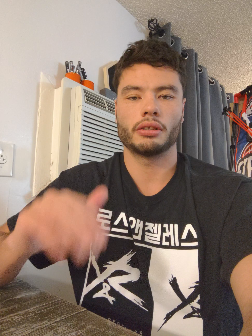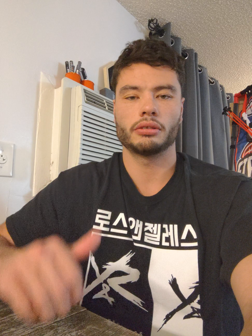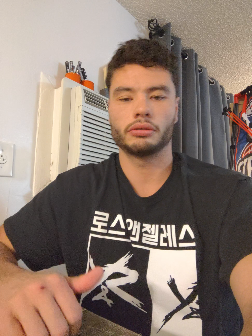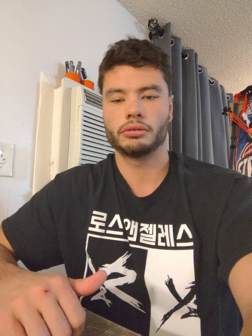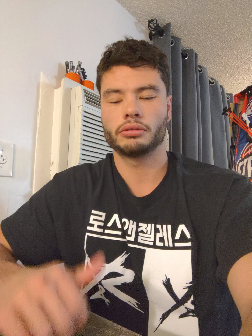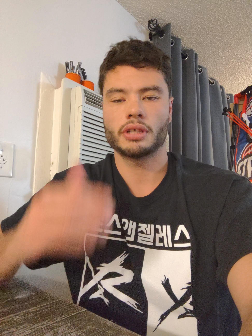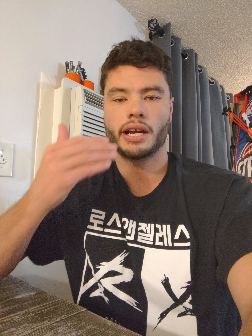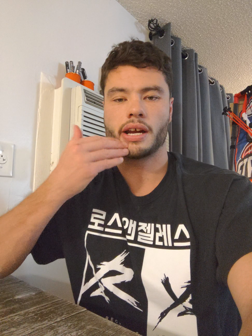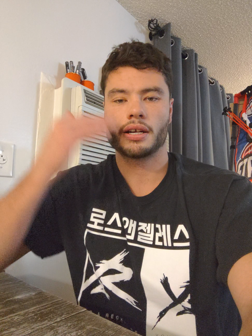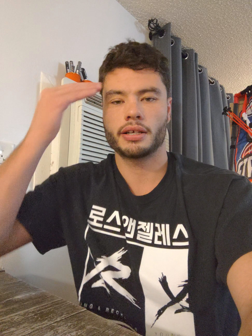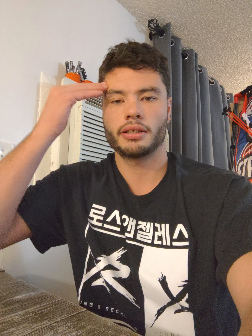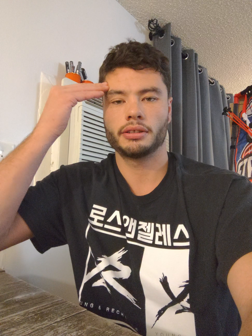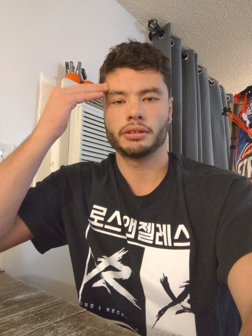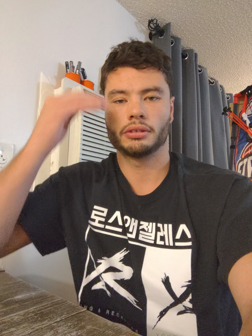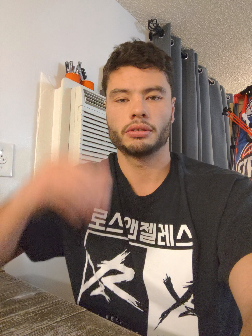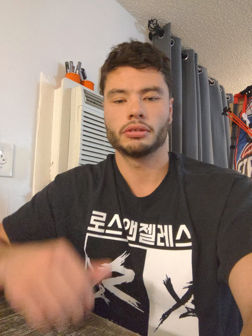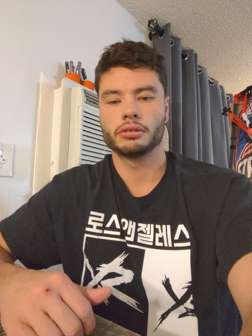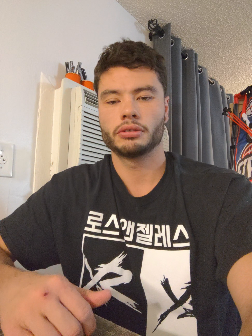head